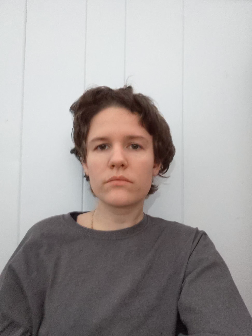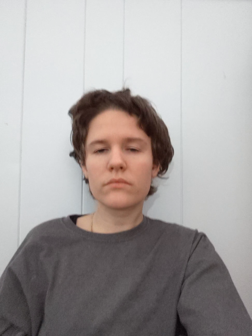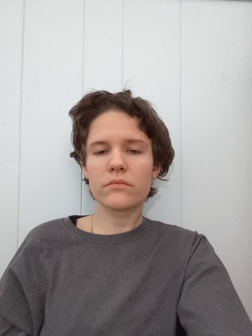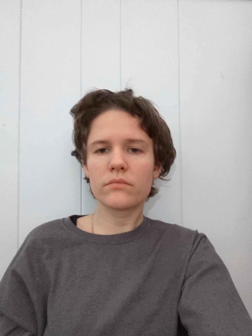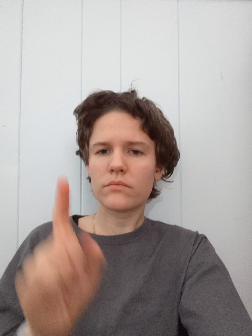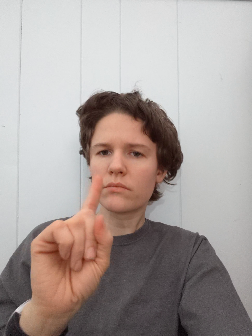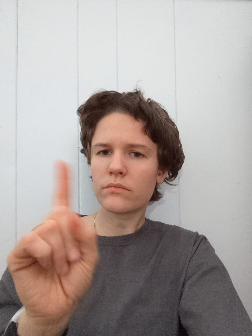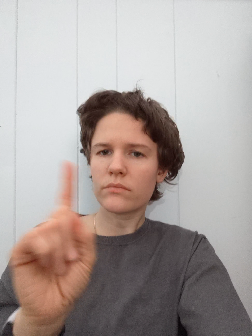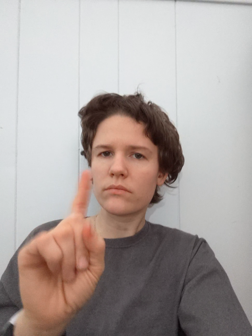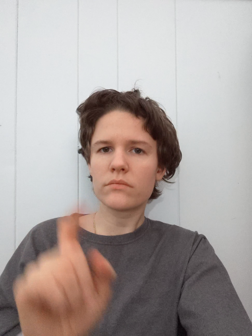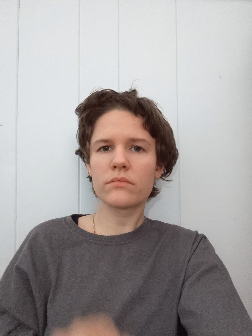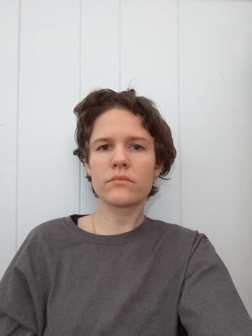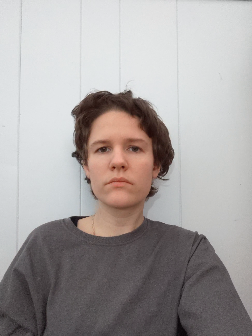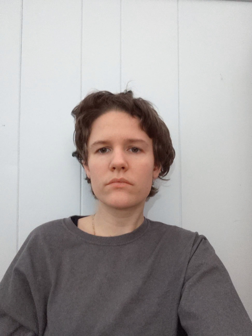where